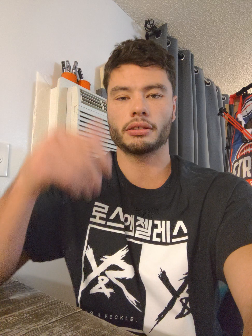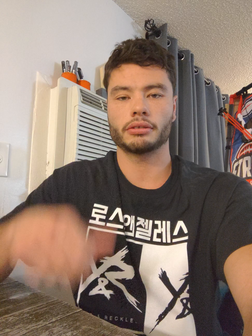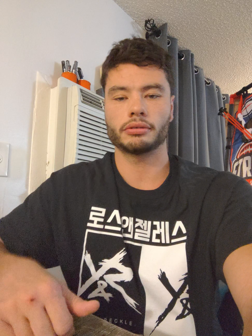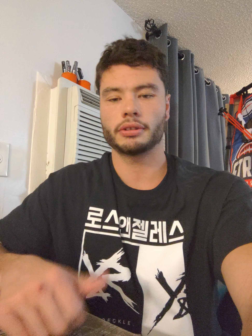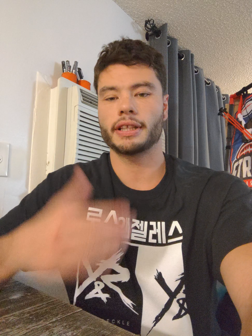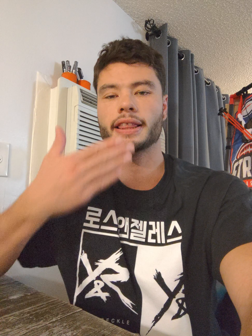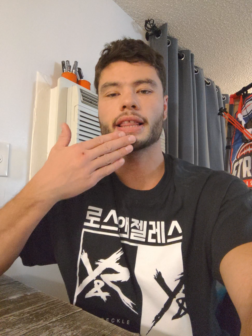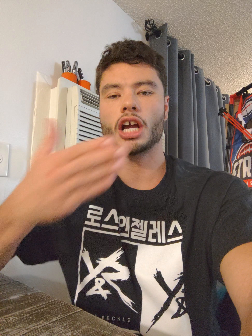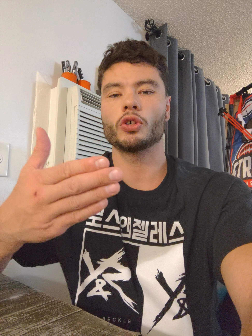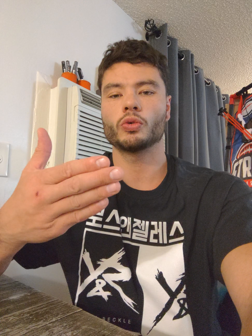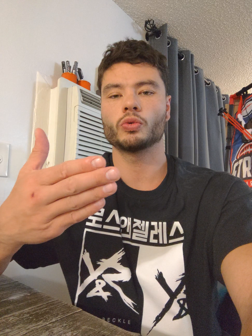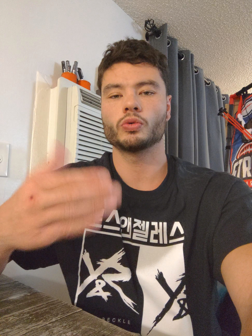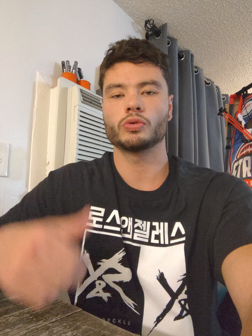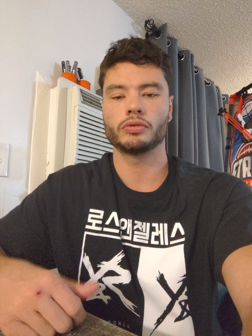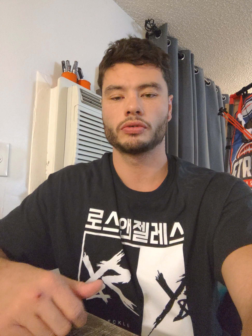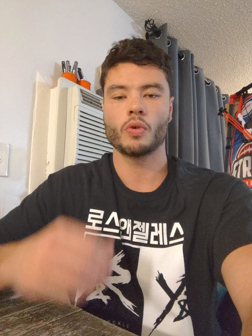thank you